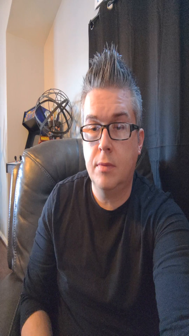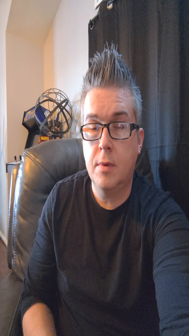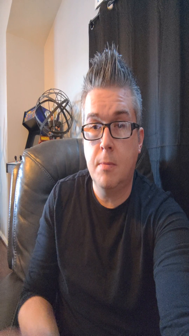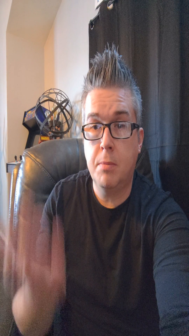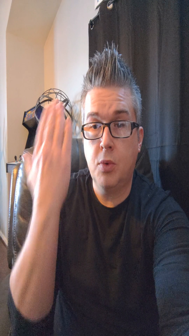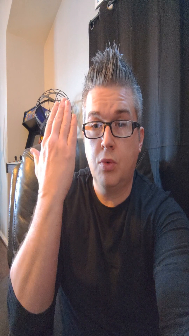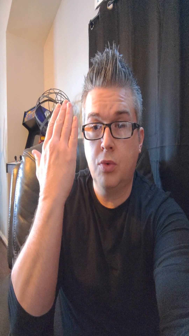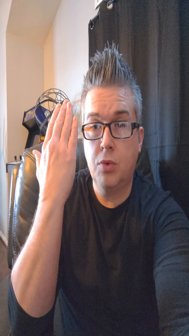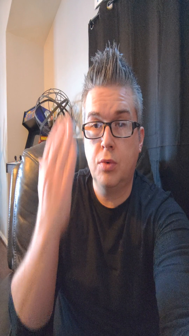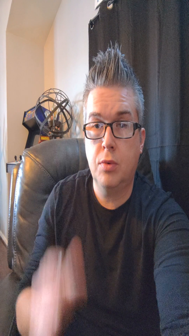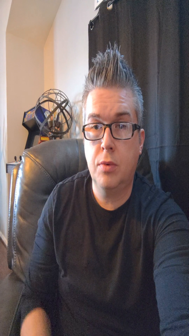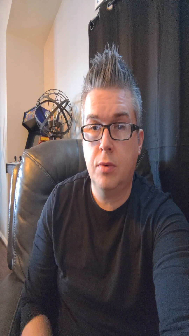morning